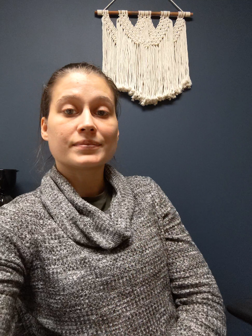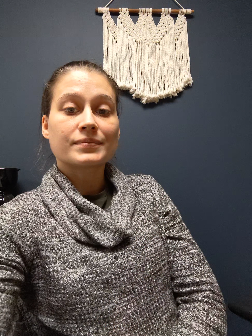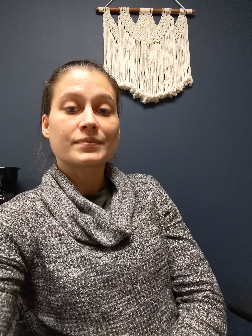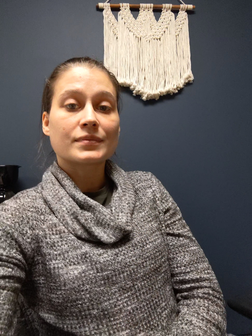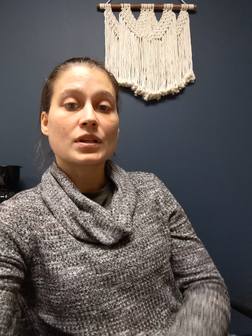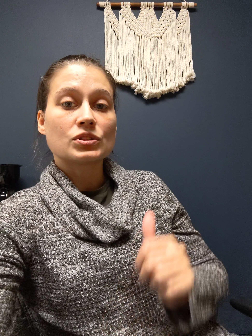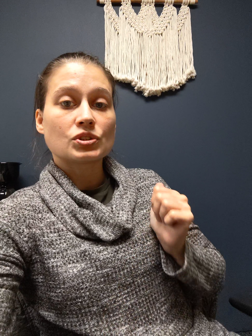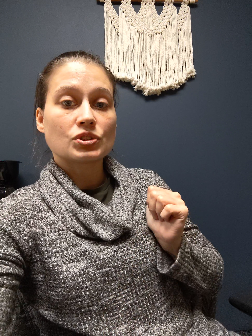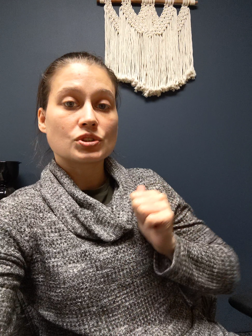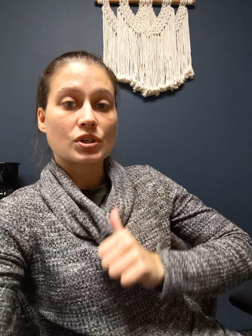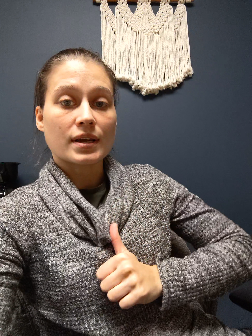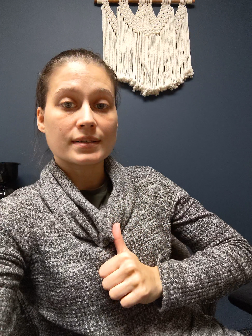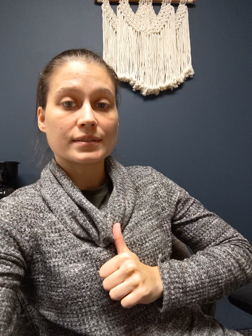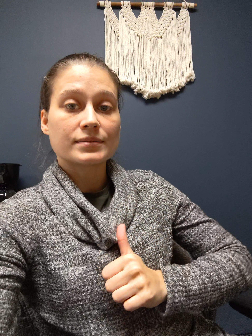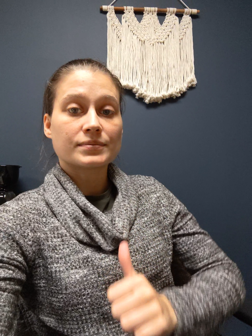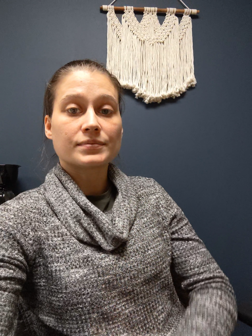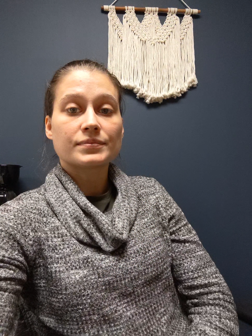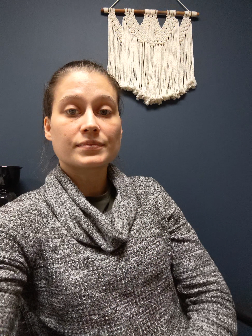jacket